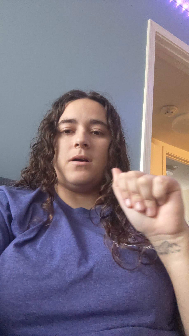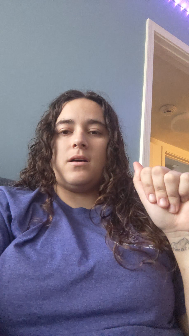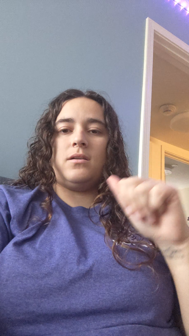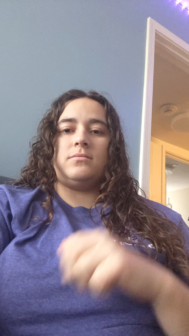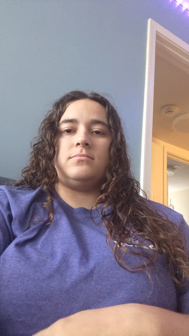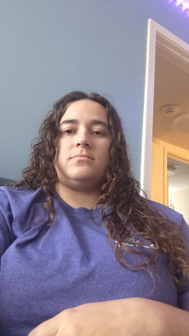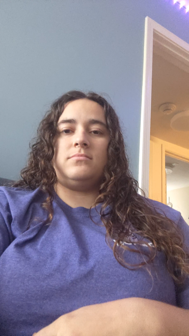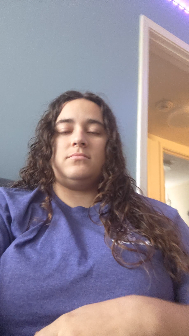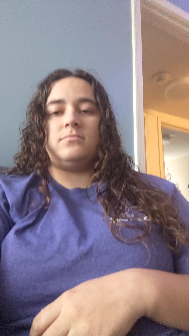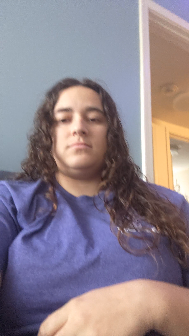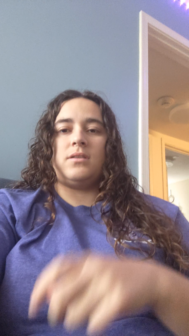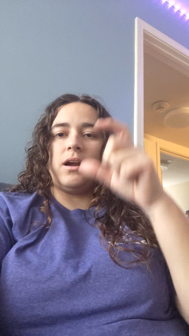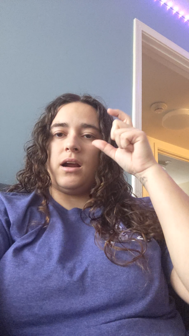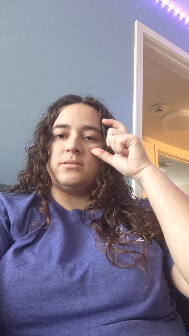glasses